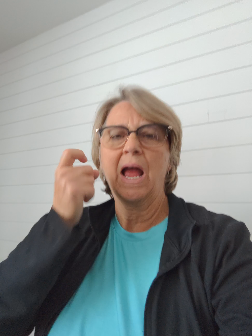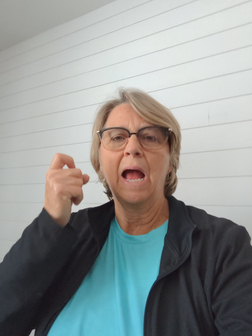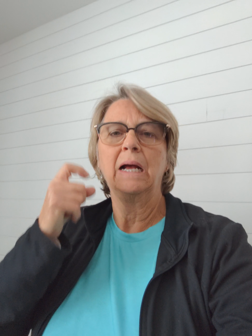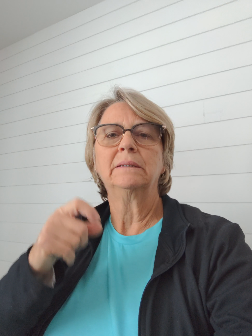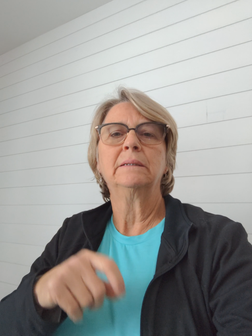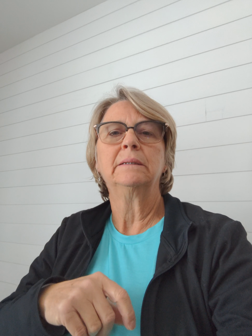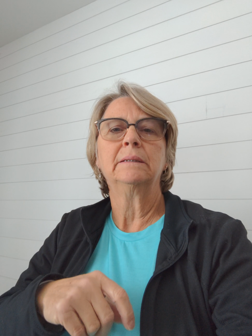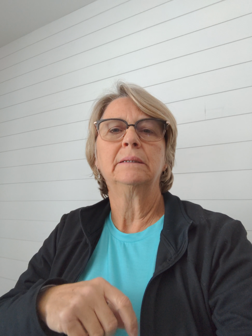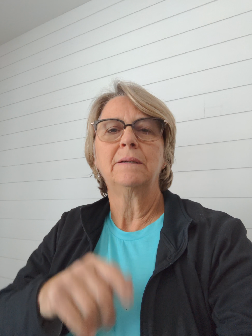fast